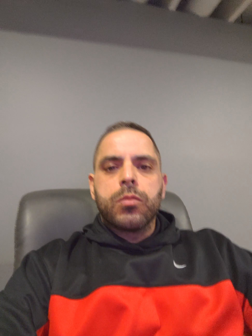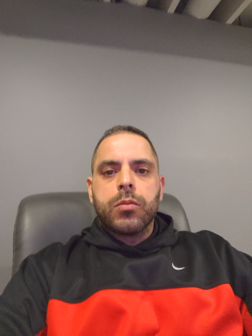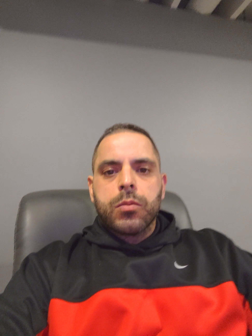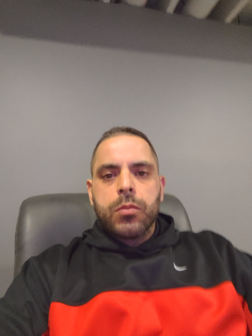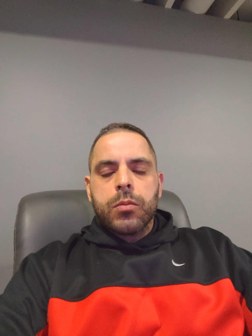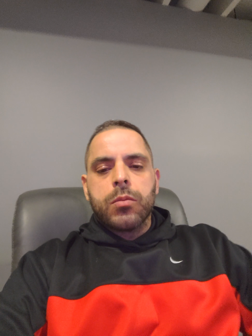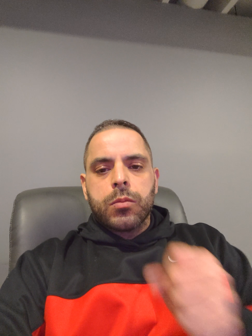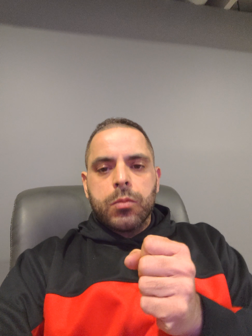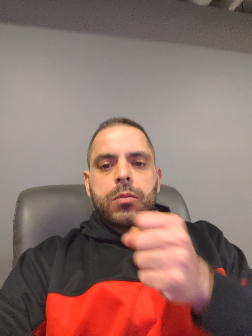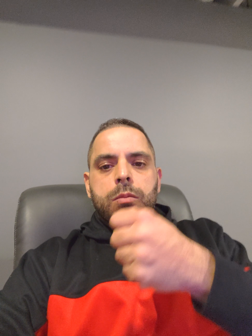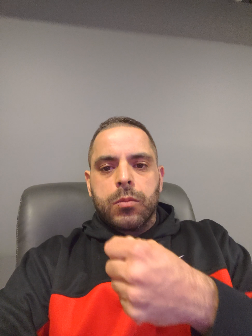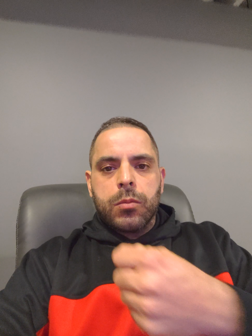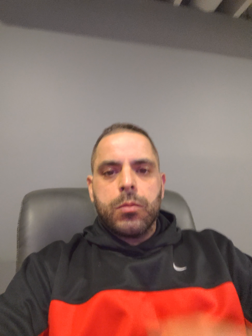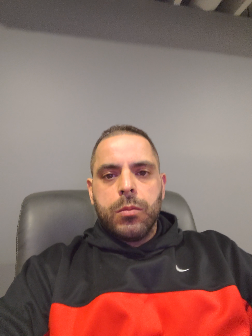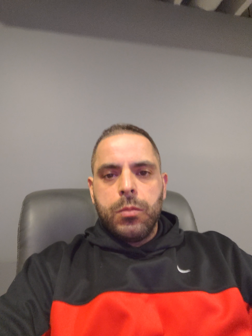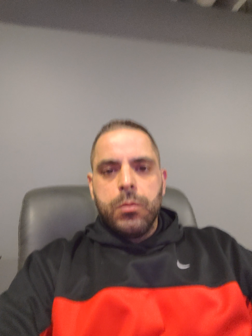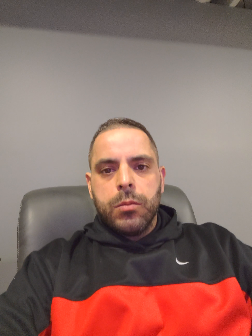make